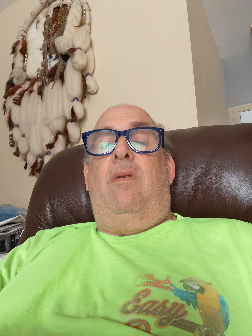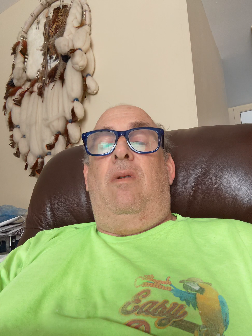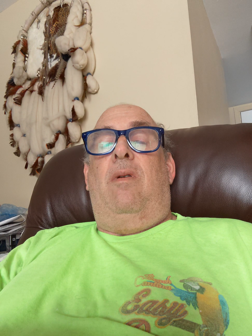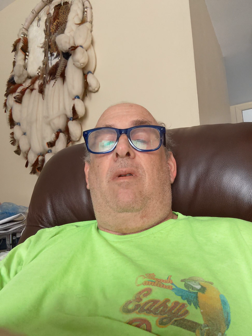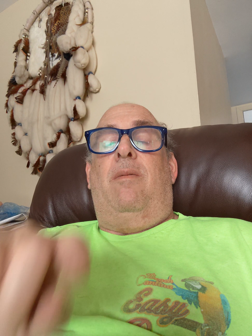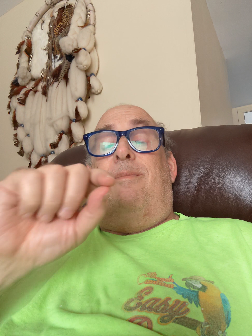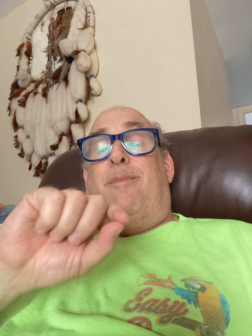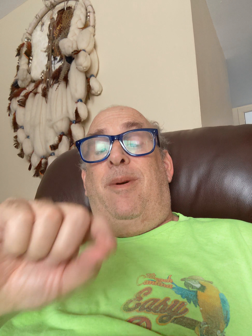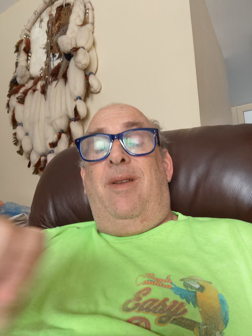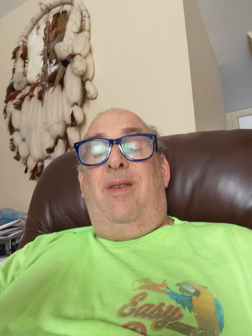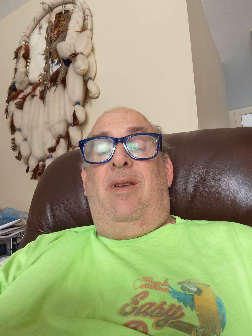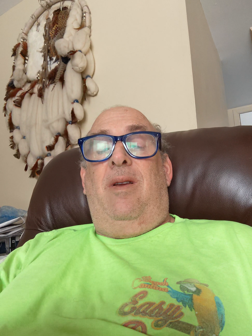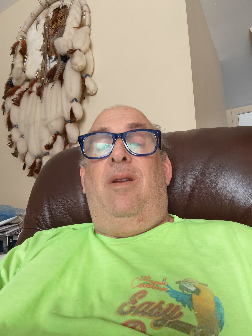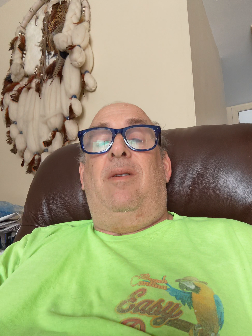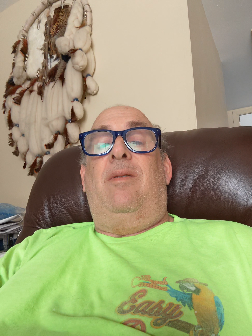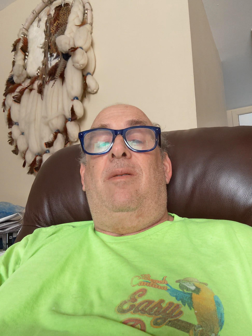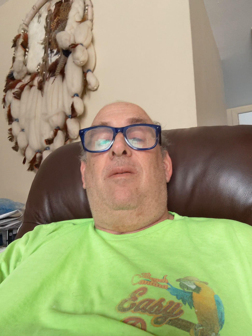pen